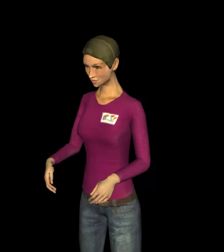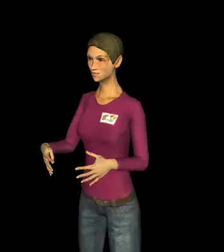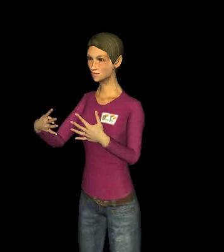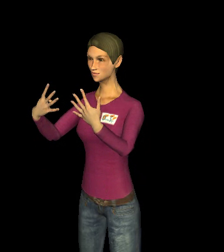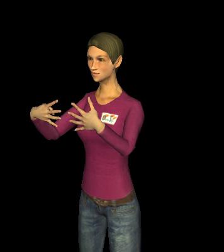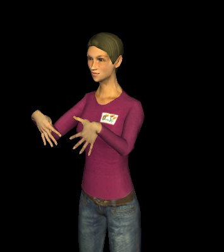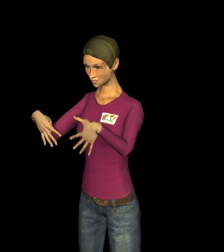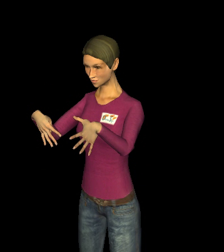19